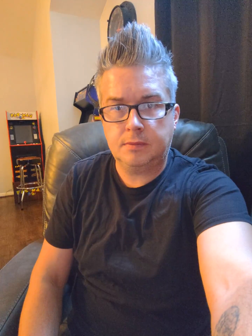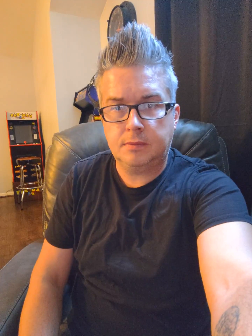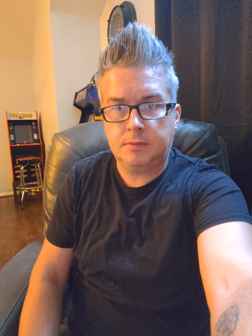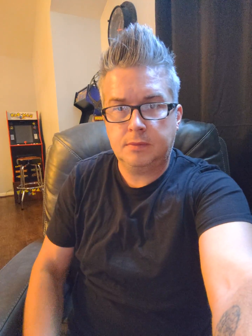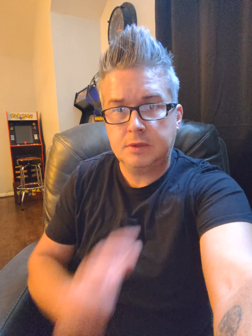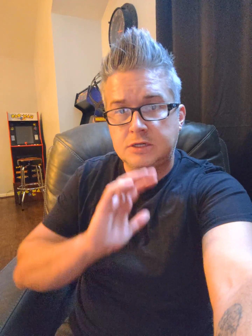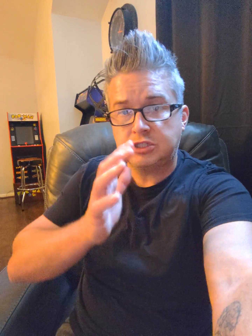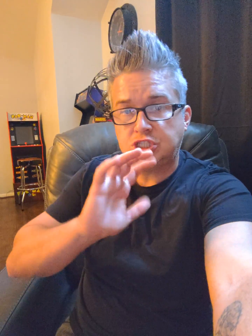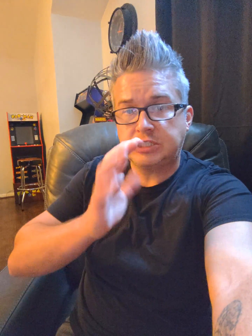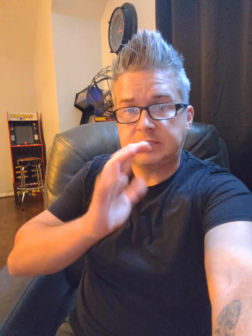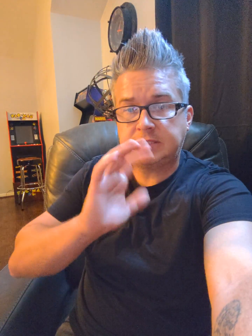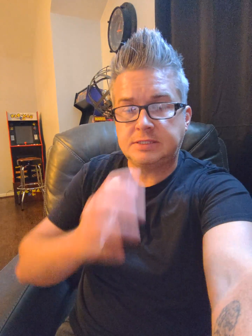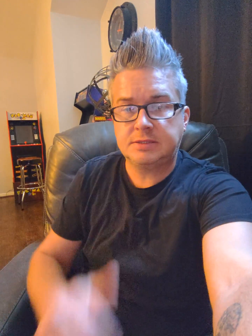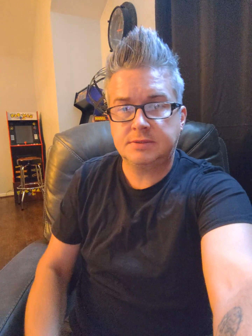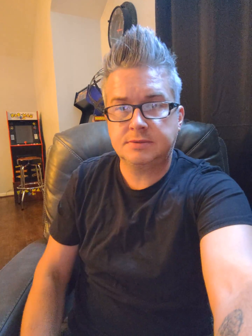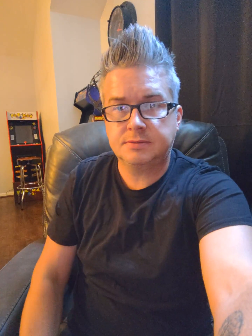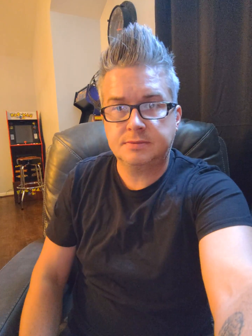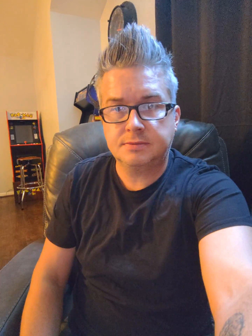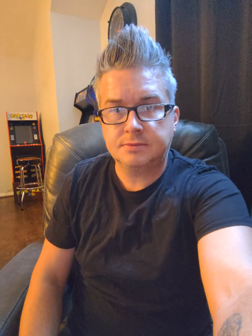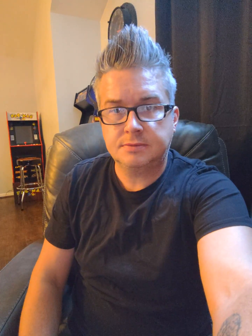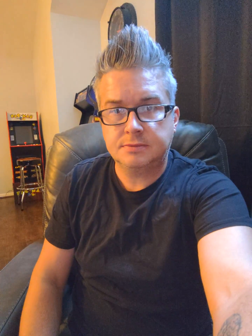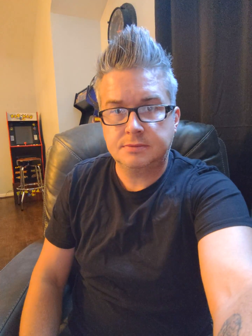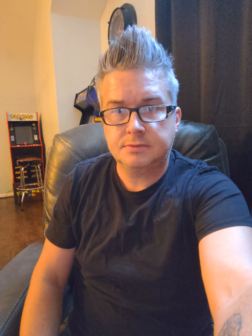cheese